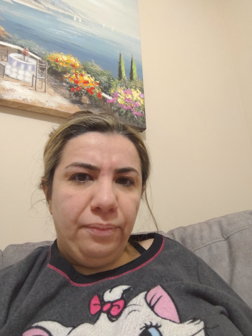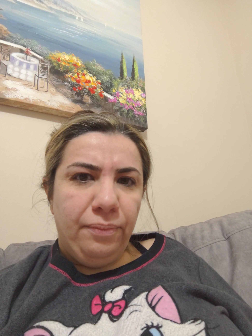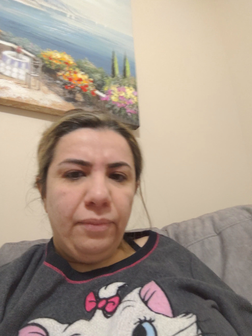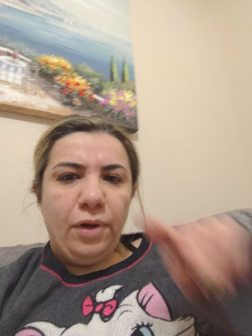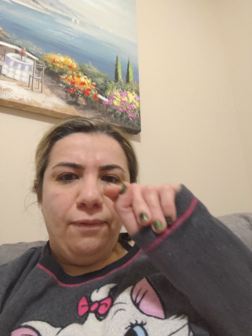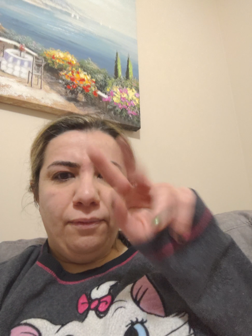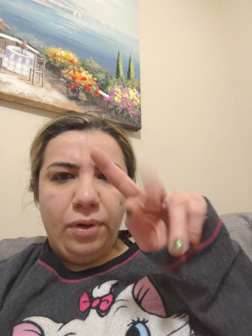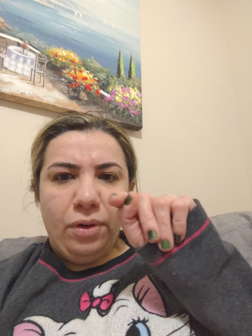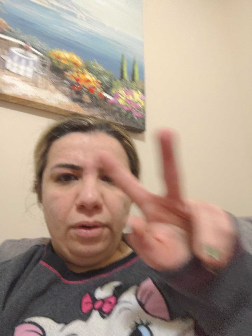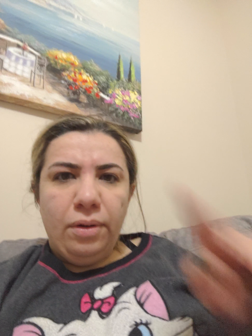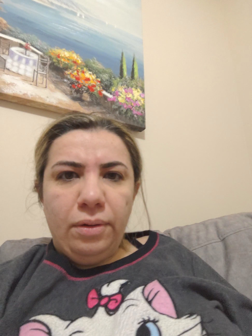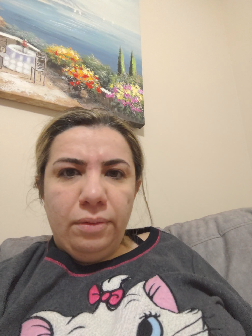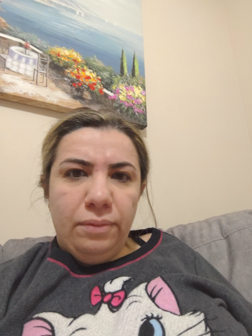TV